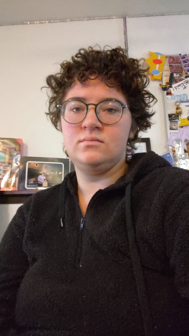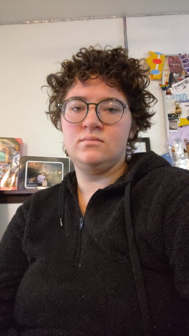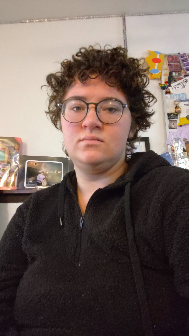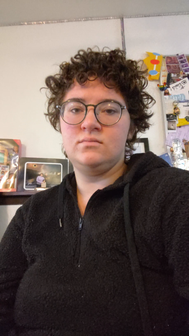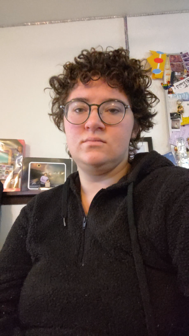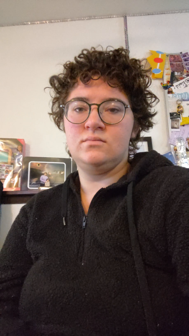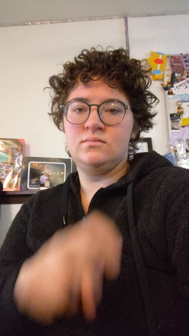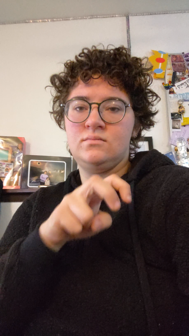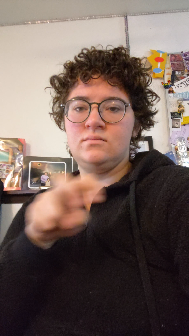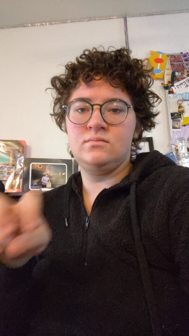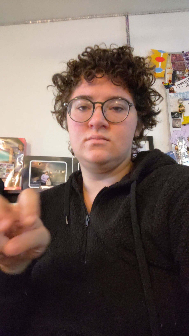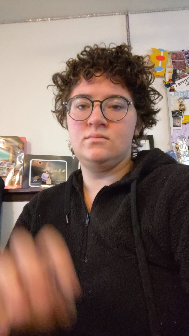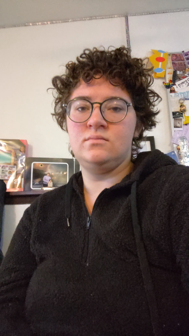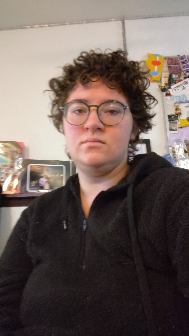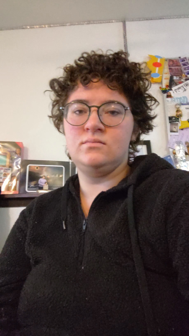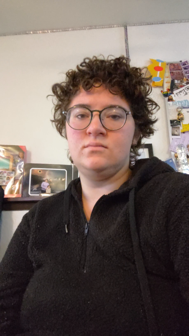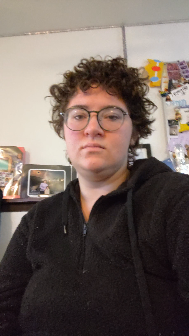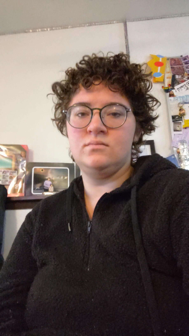porch